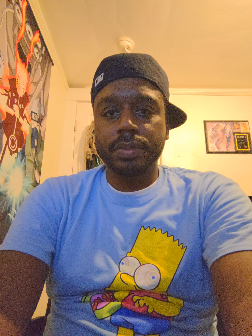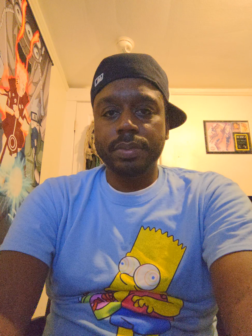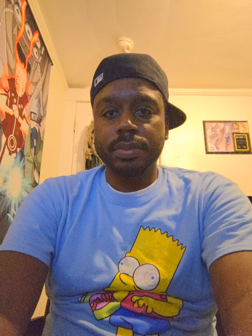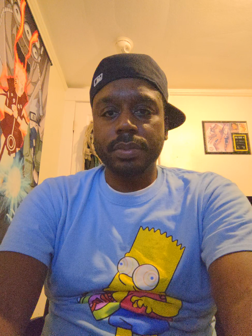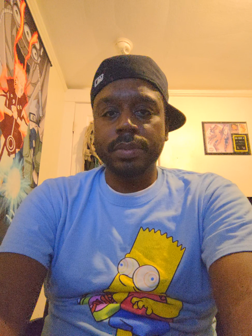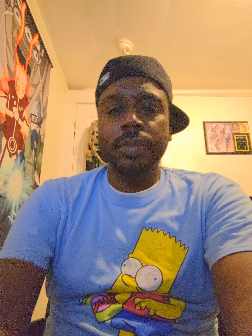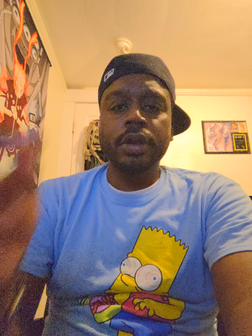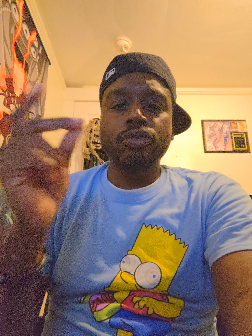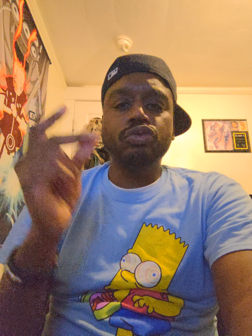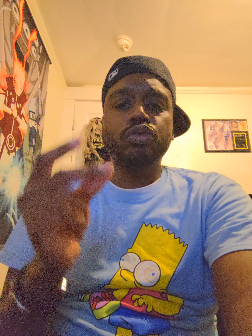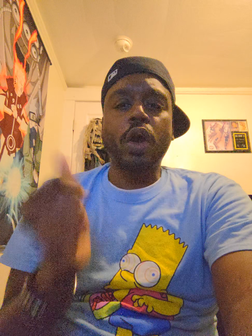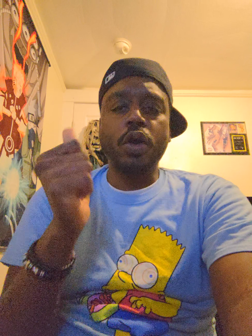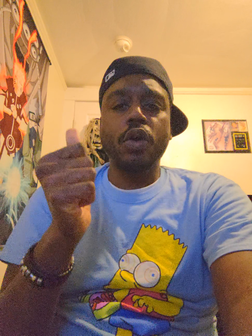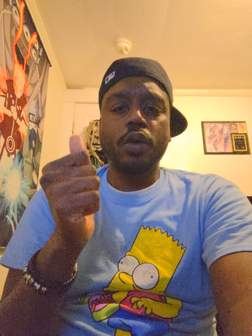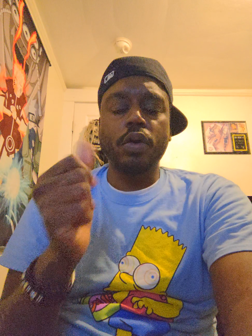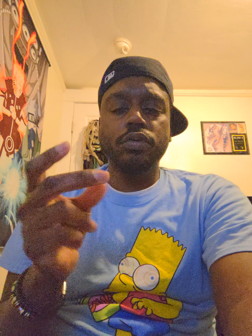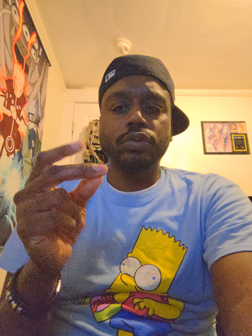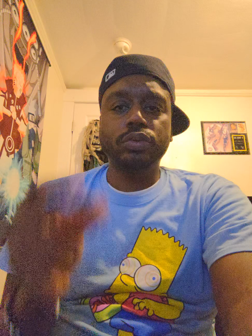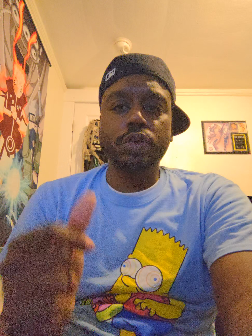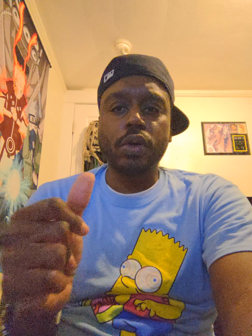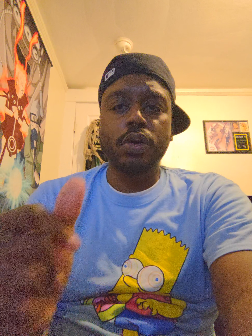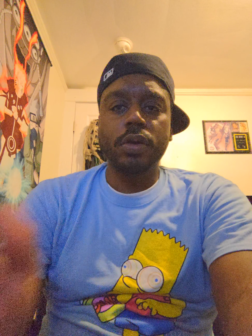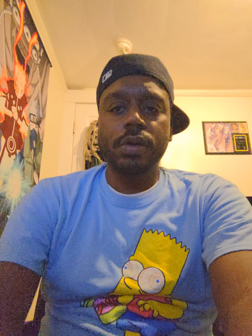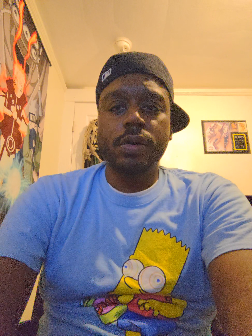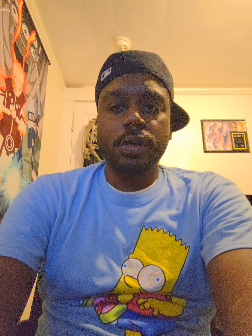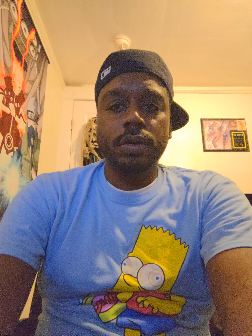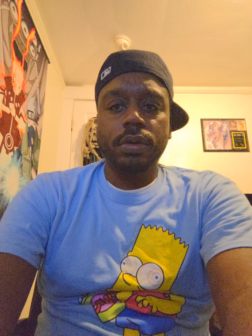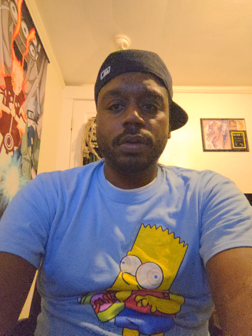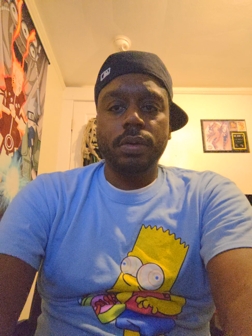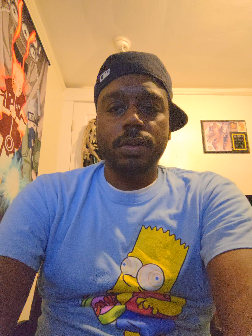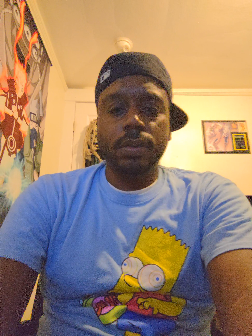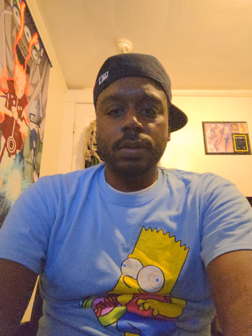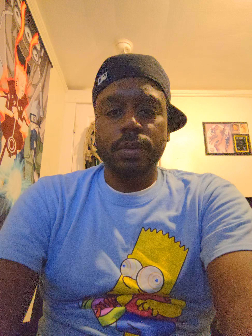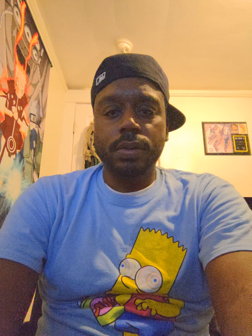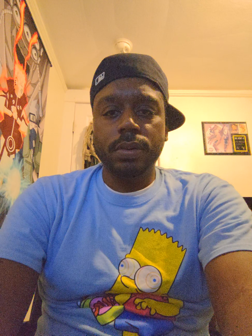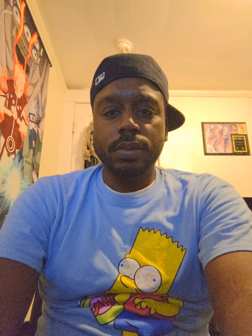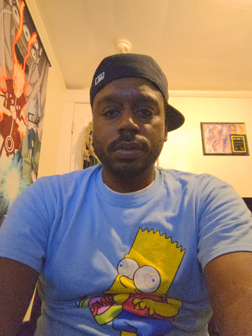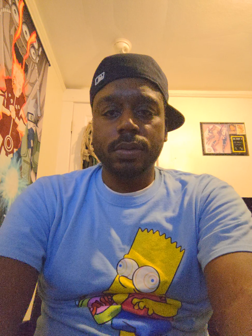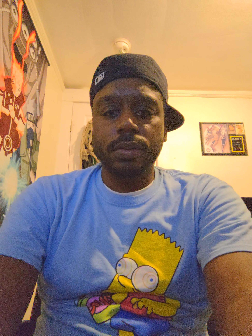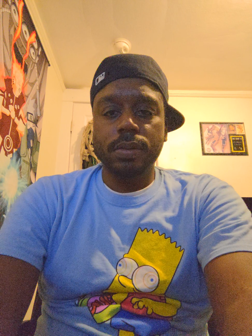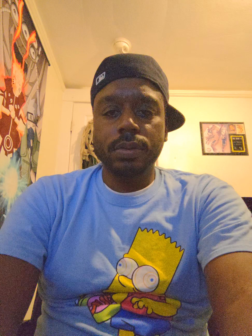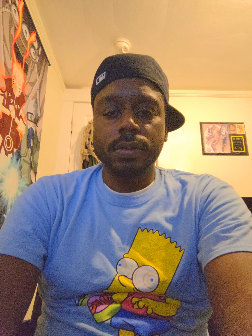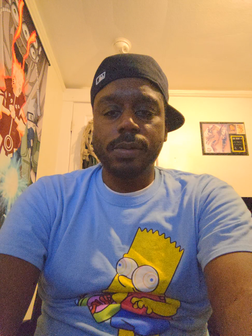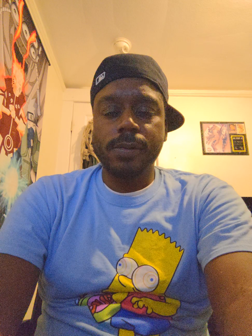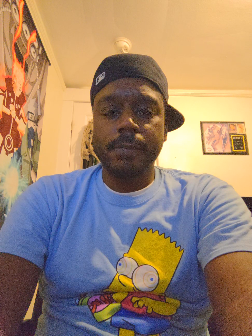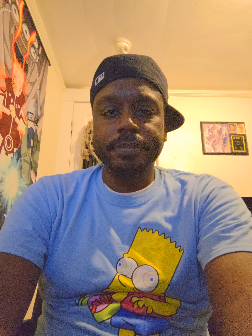dog